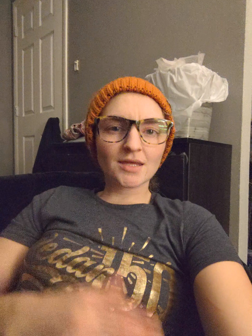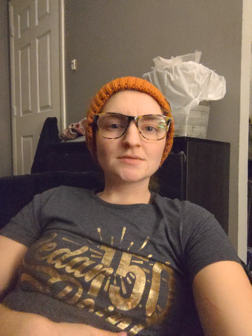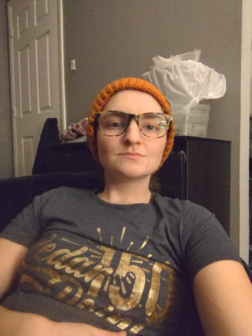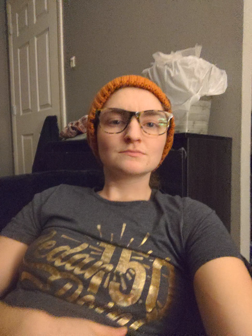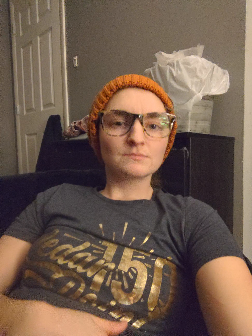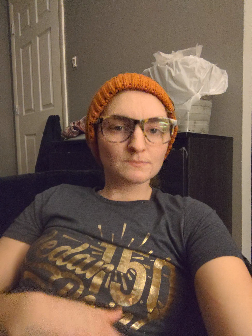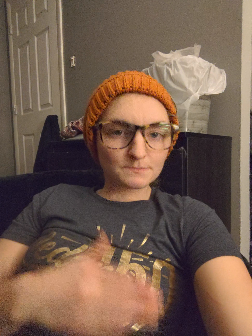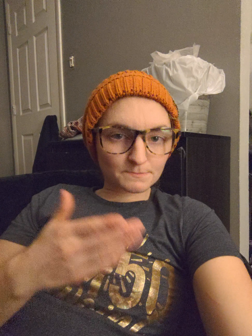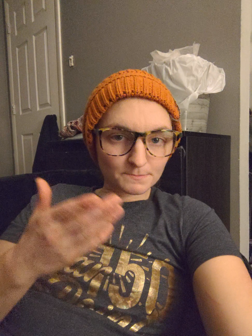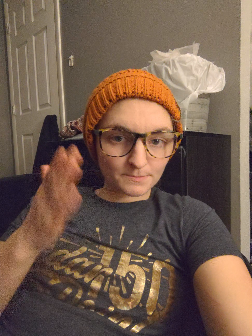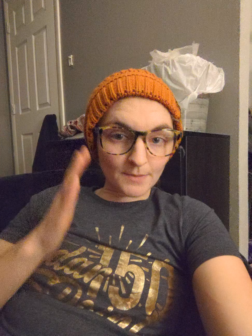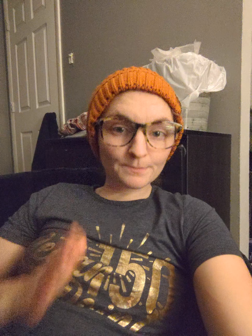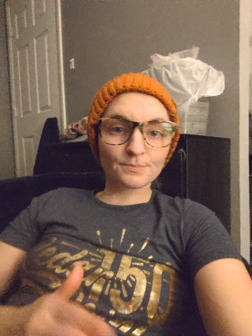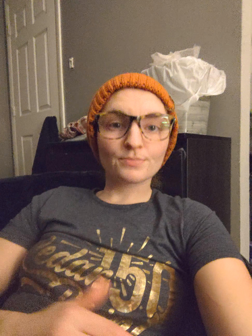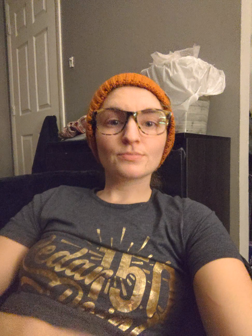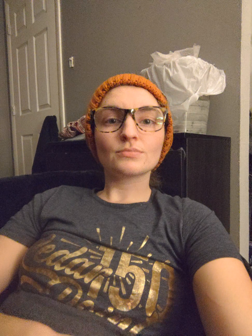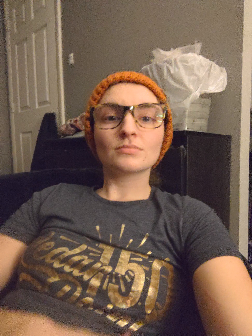beside